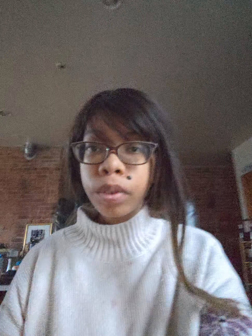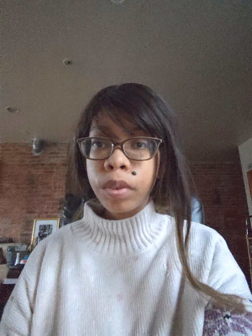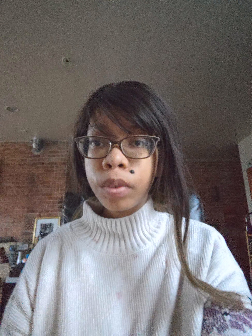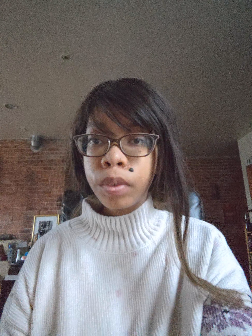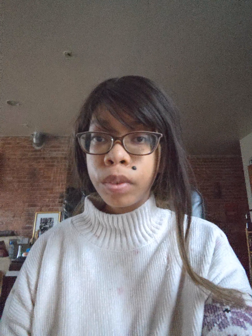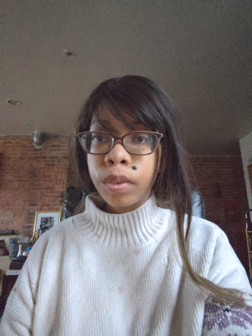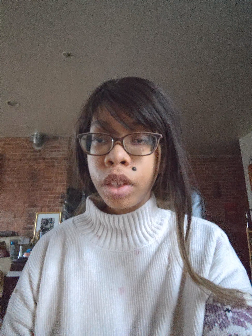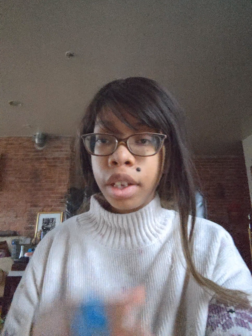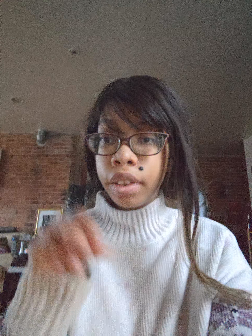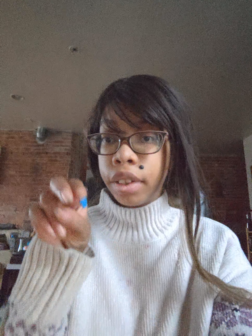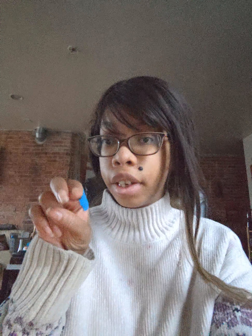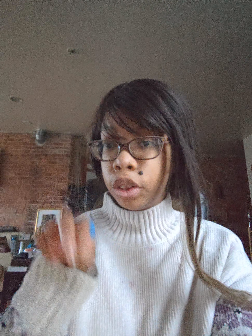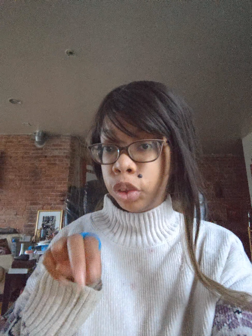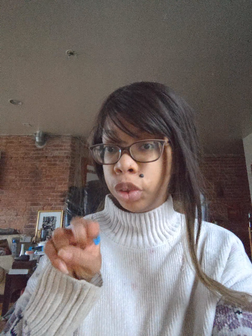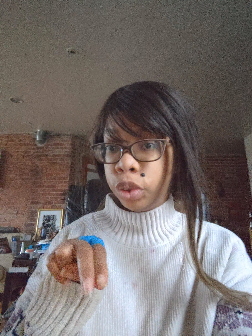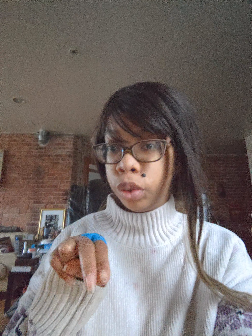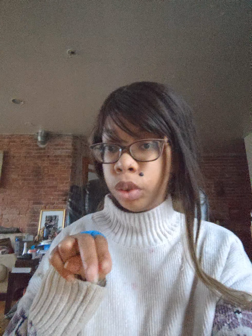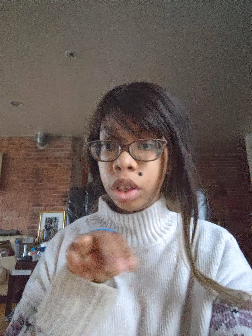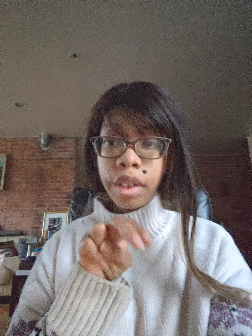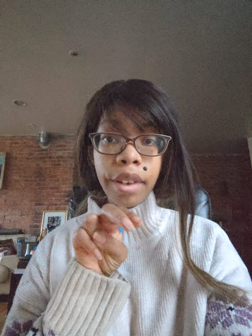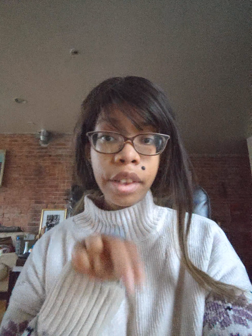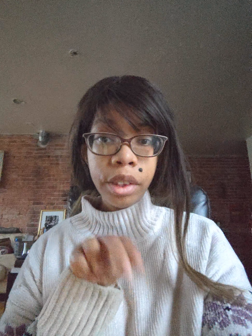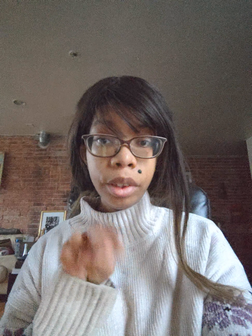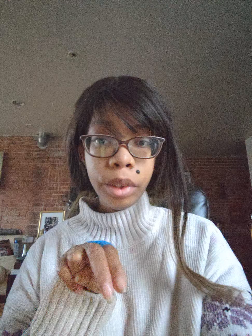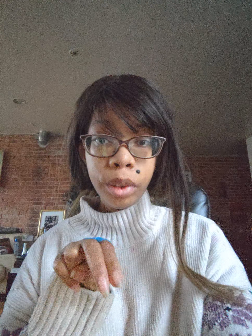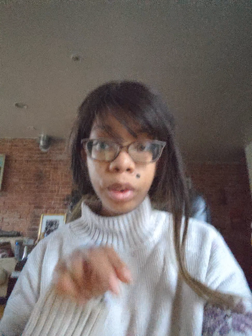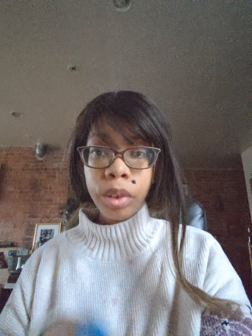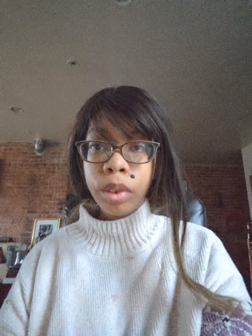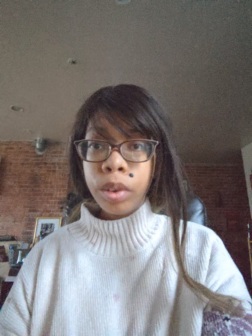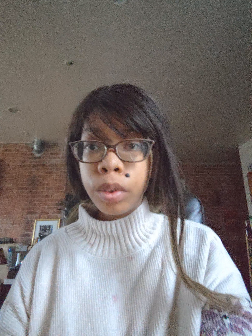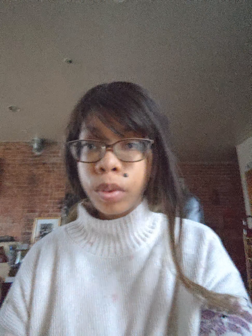chair